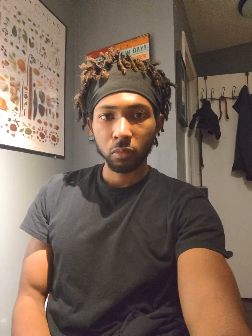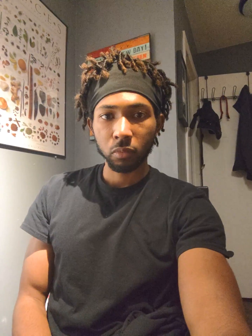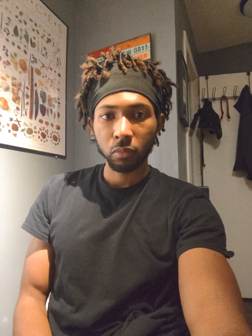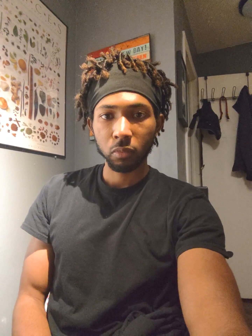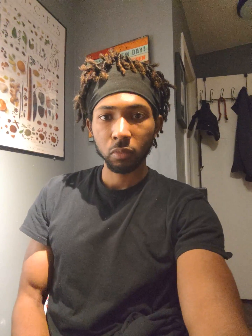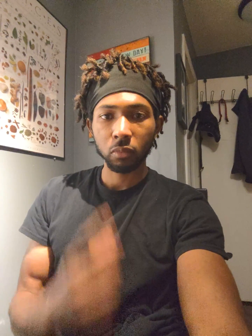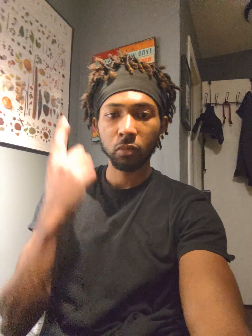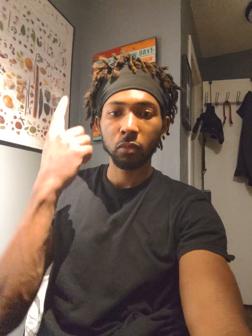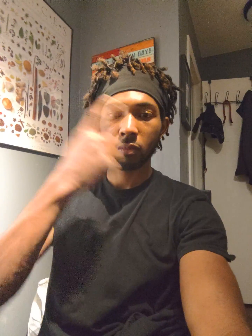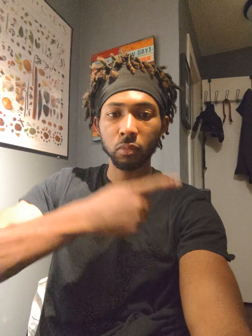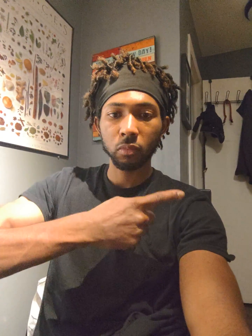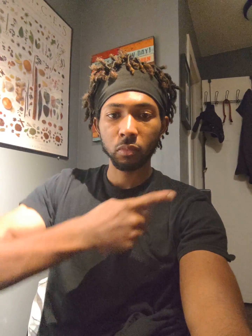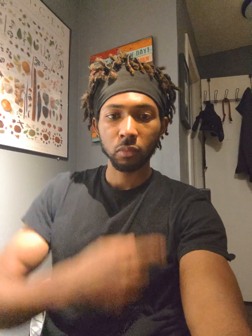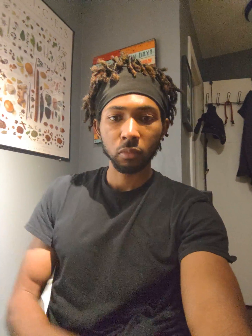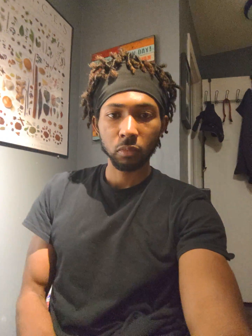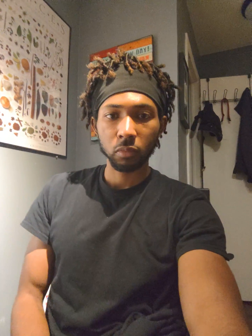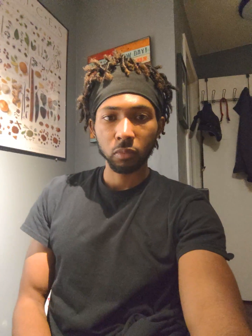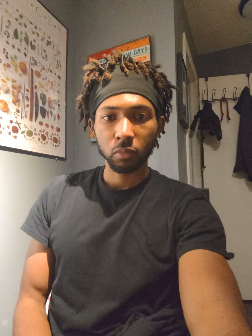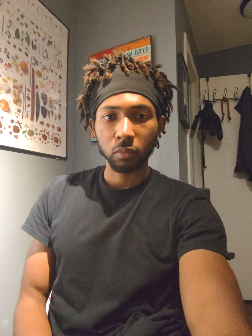day